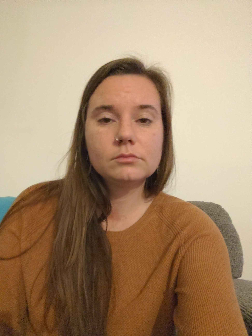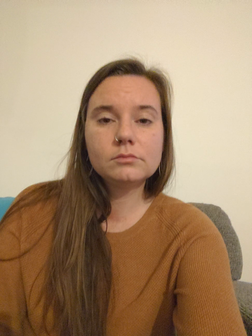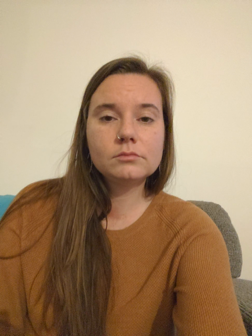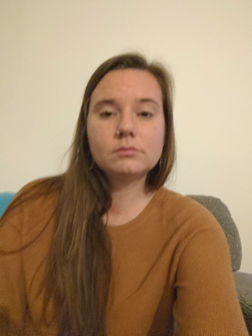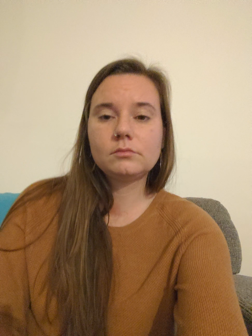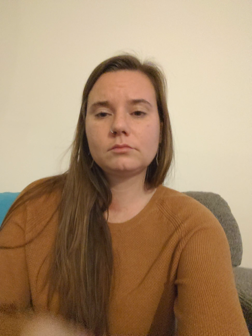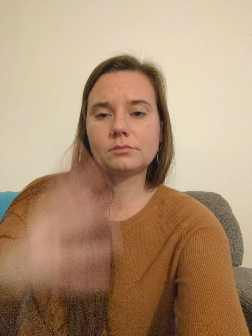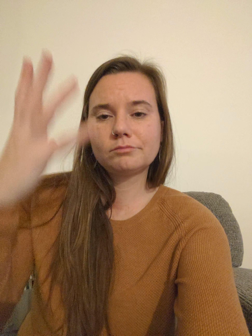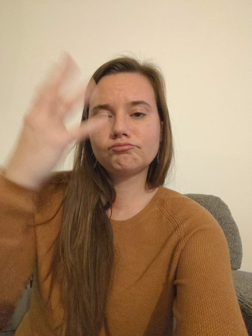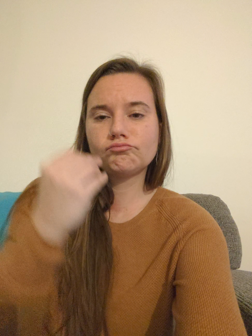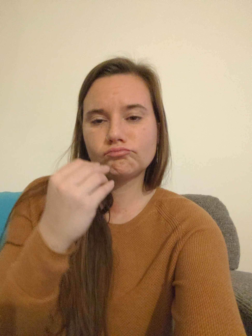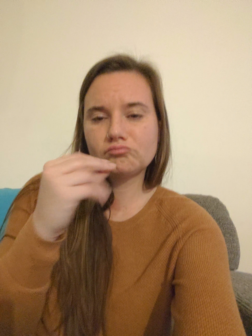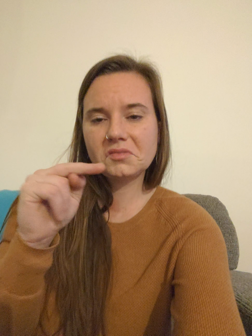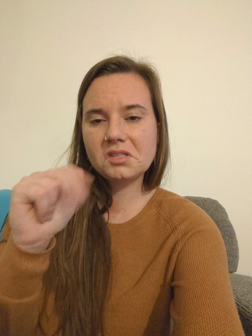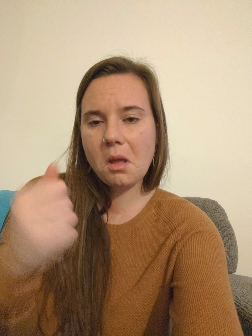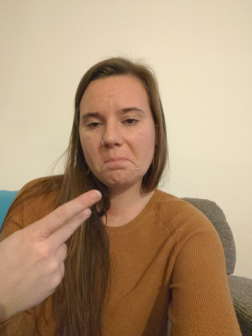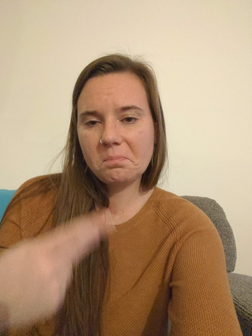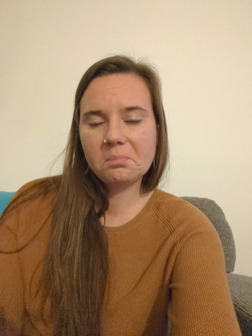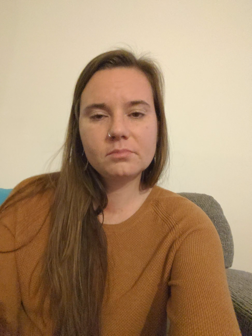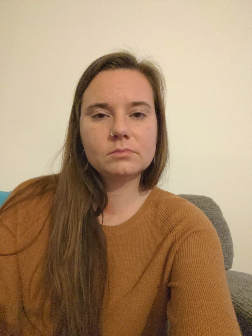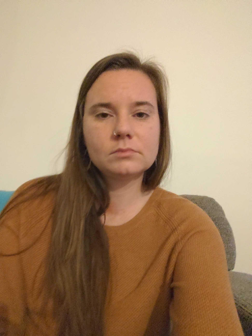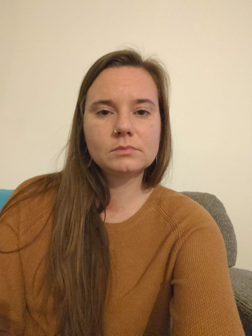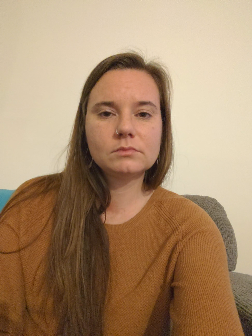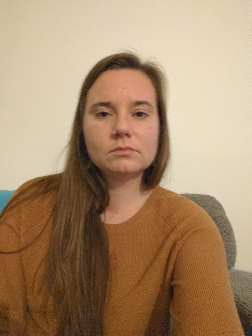nap